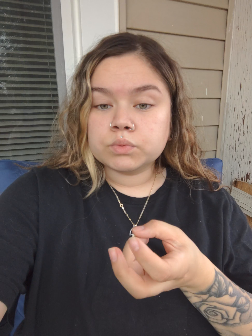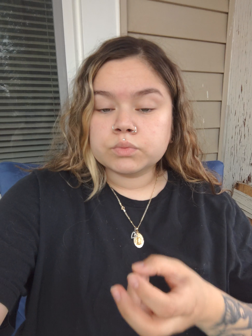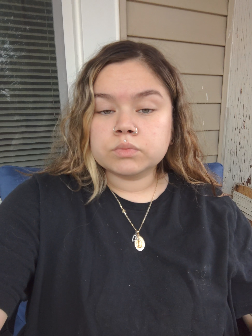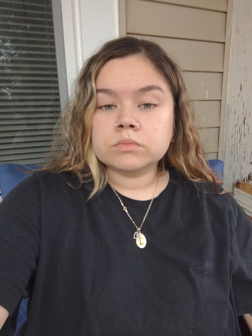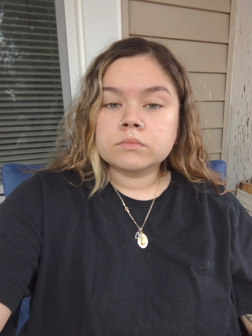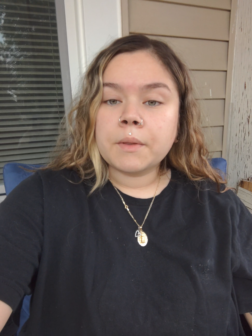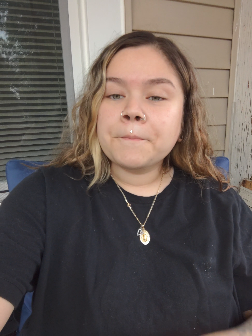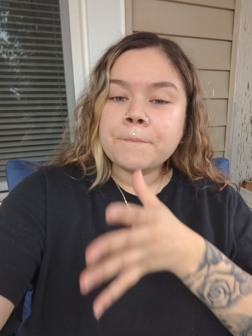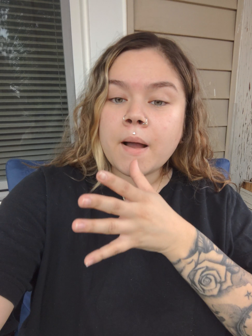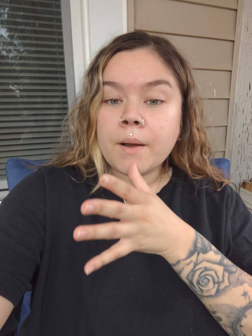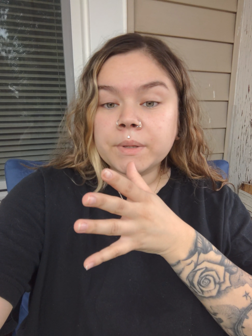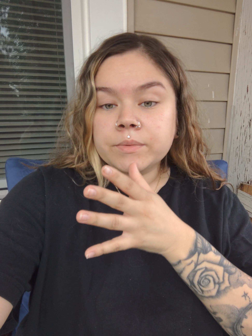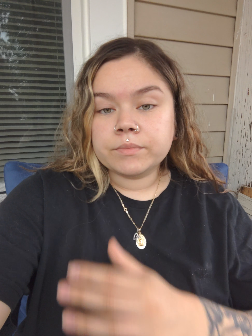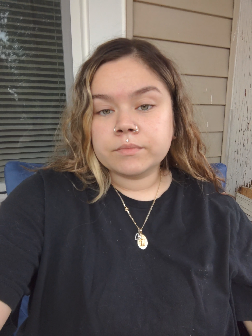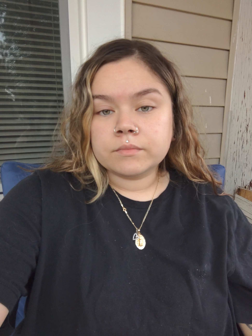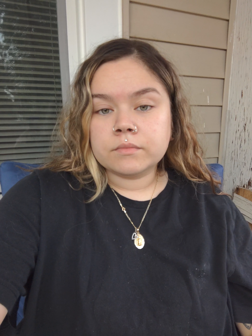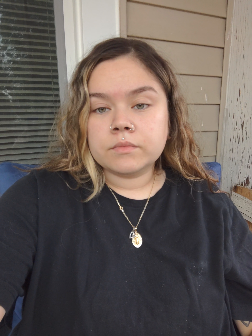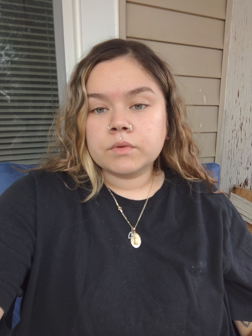mommy